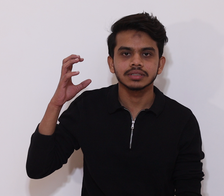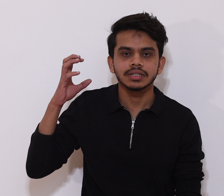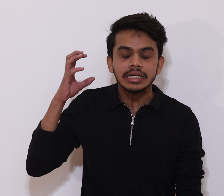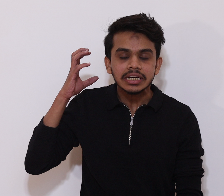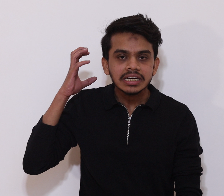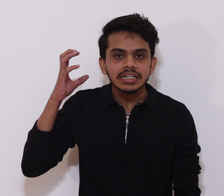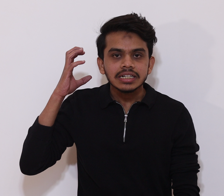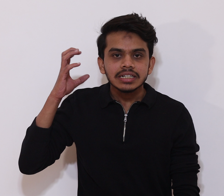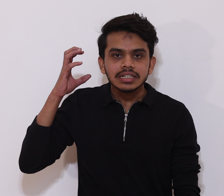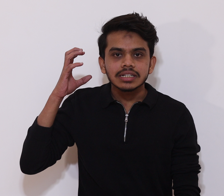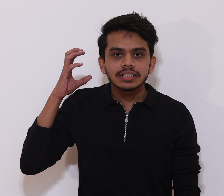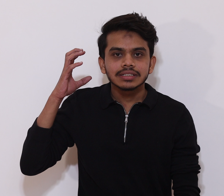stiff